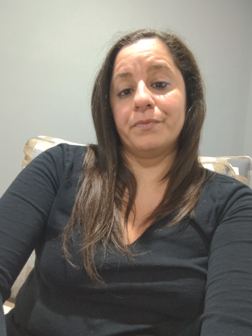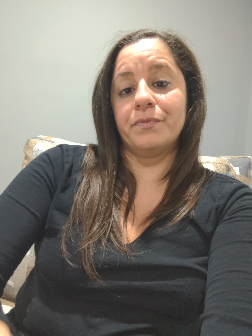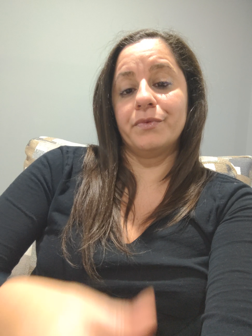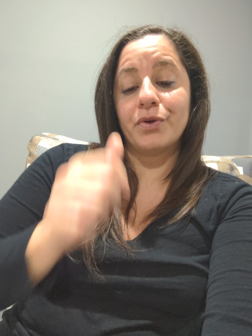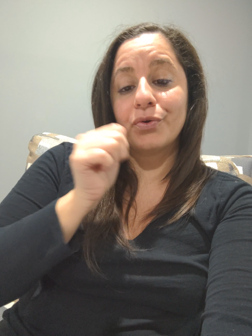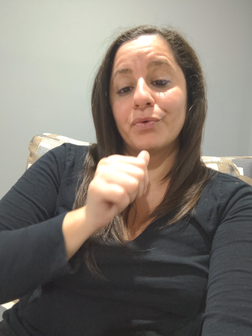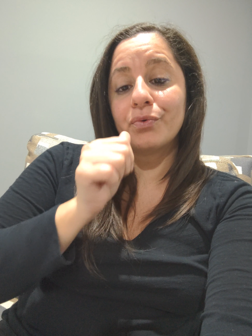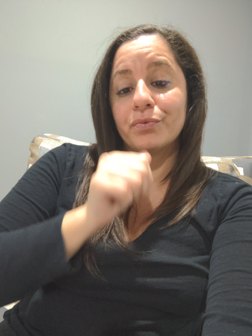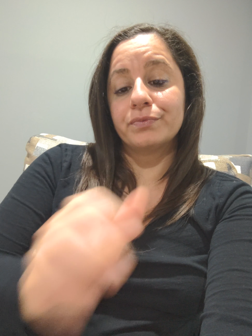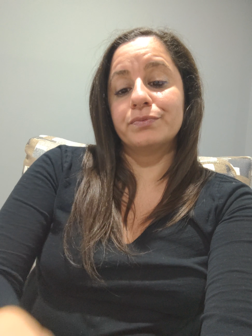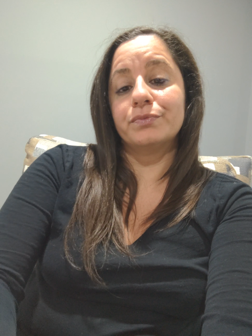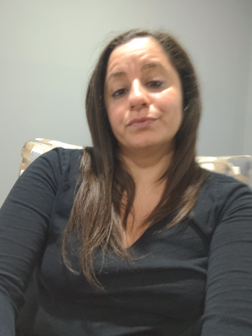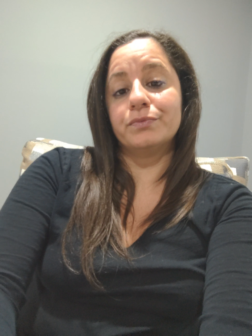girl